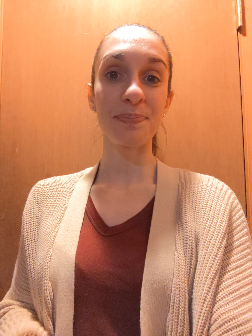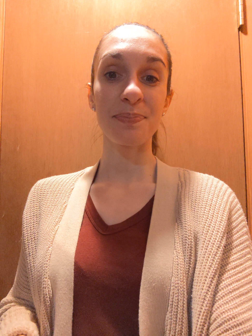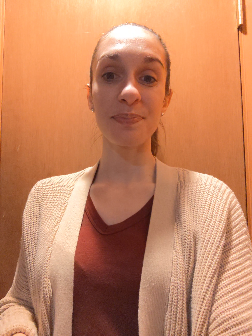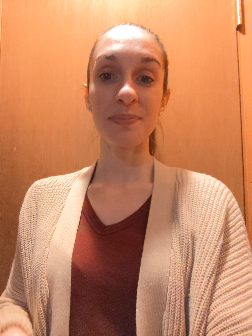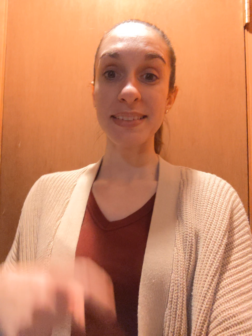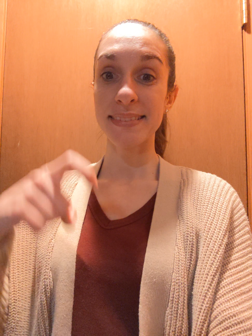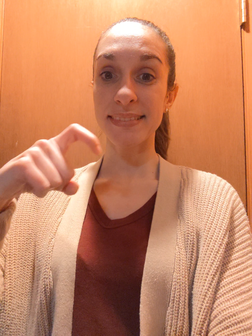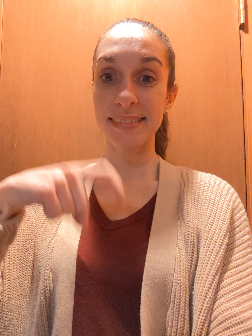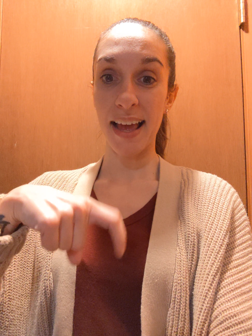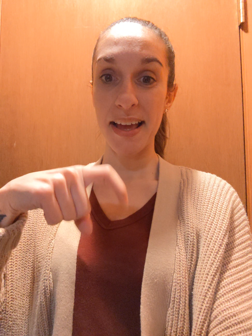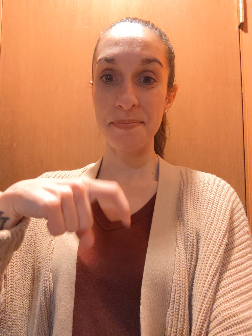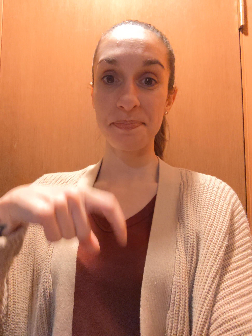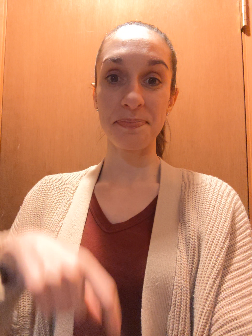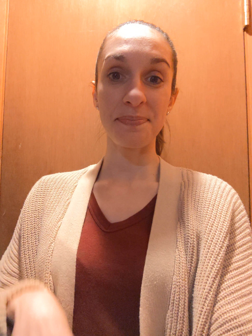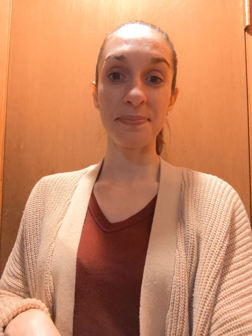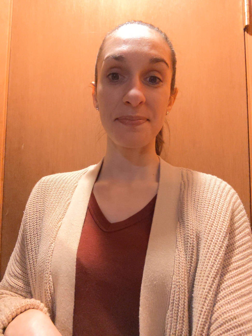time